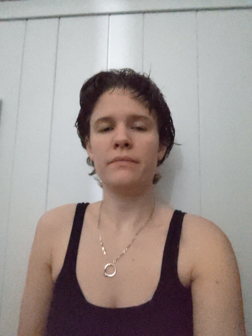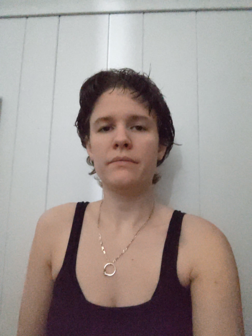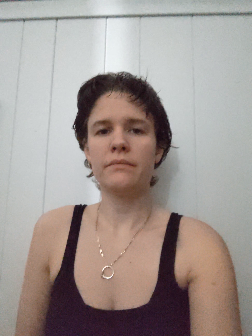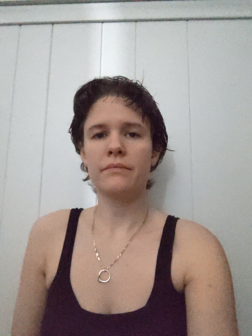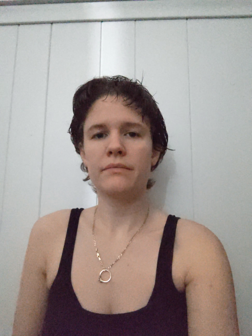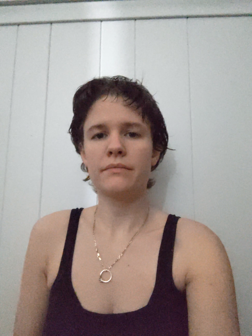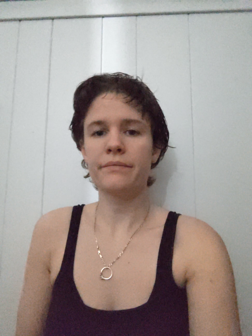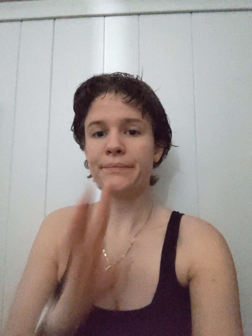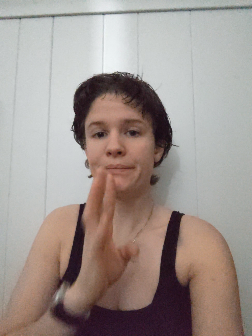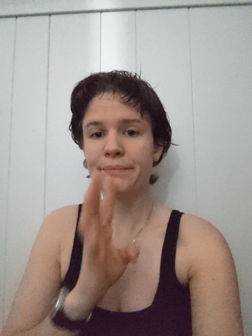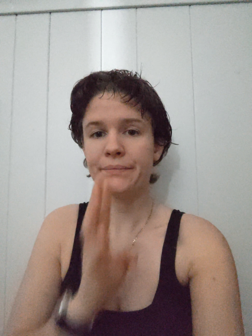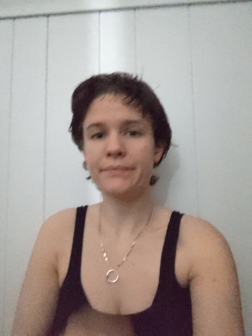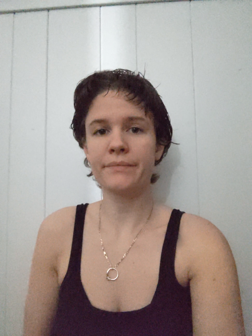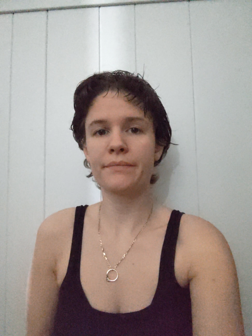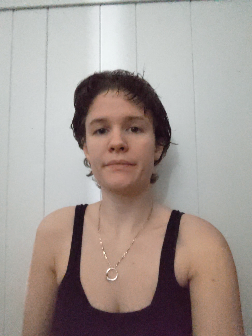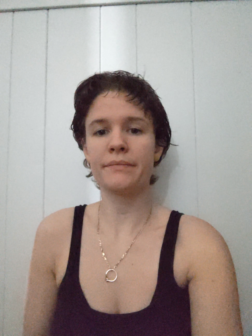talk